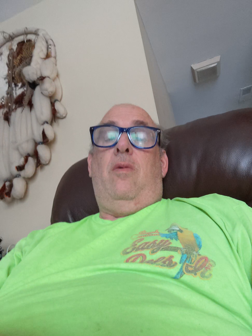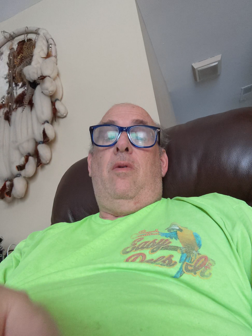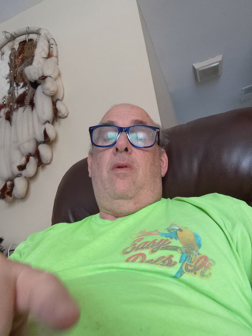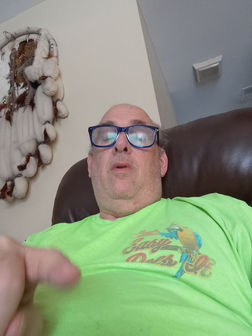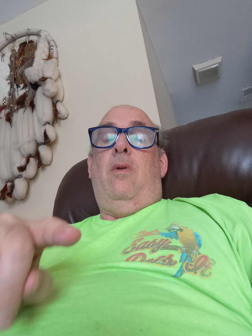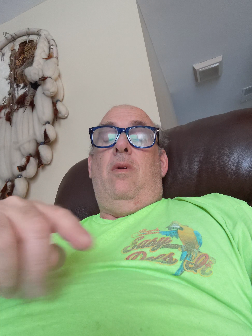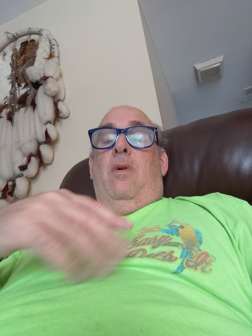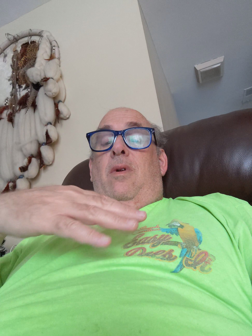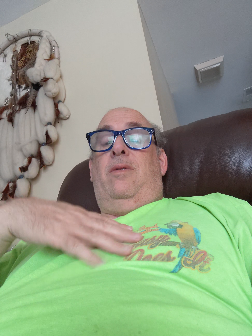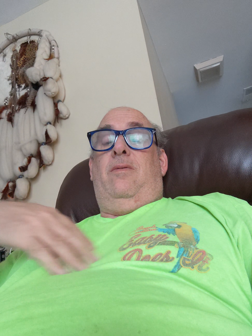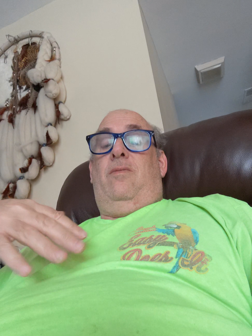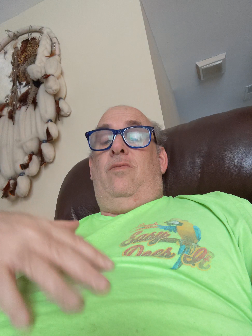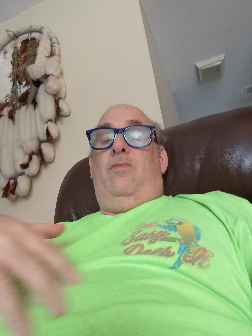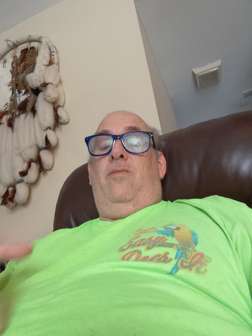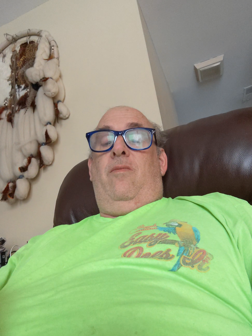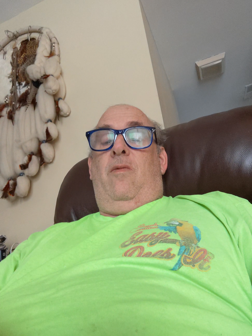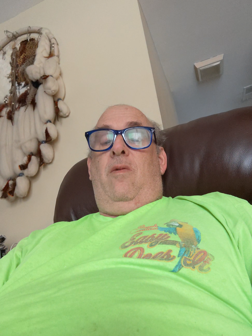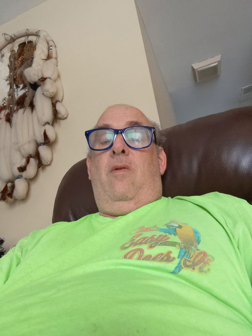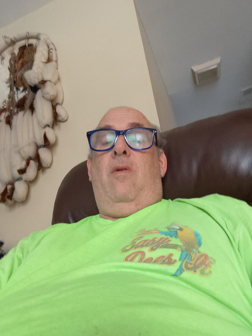zebra